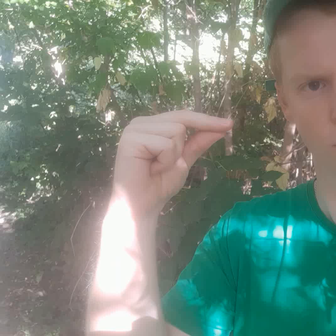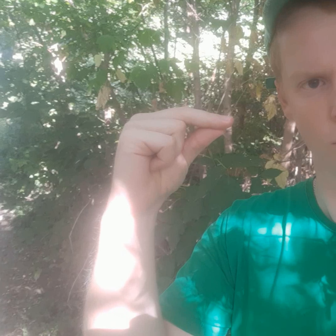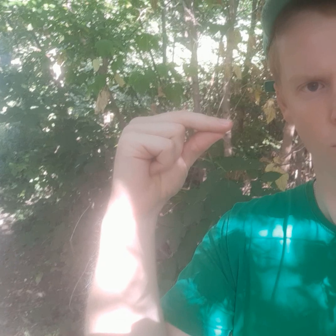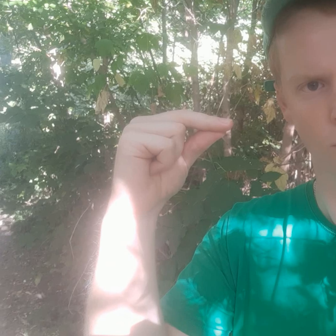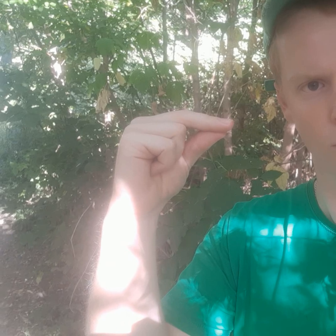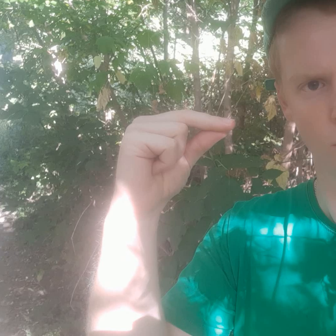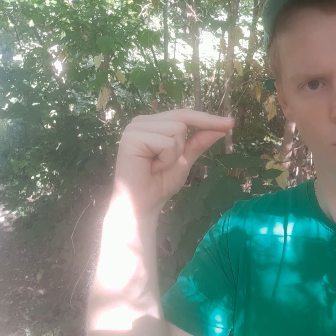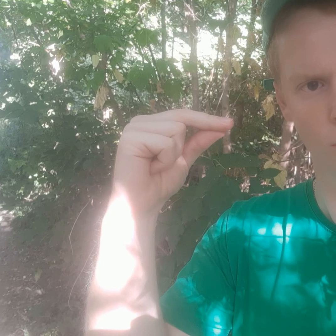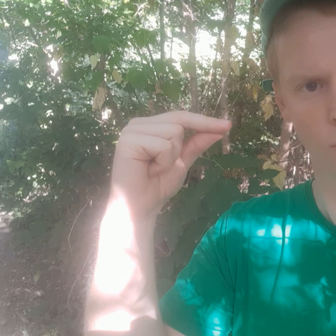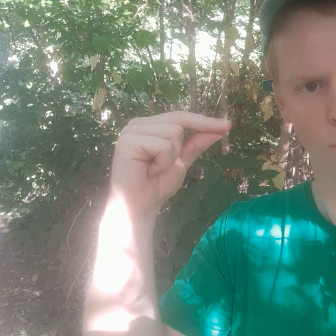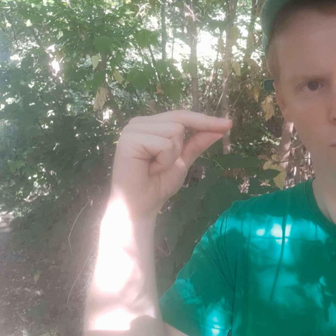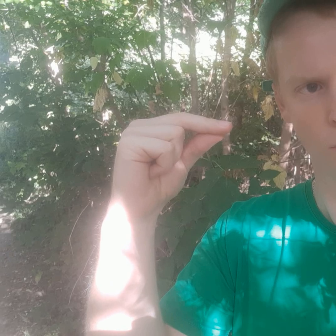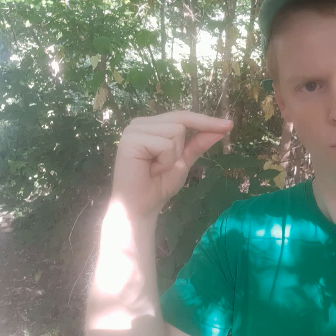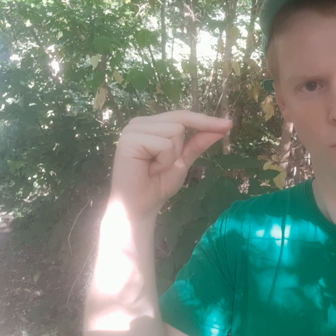Ч